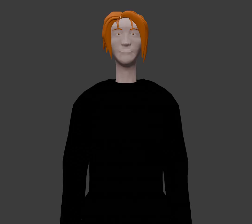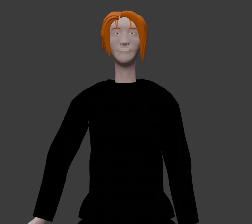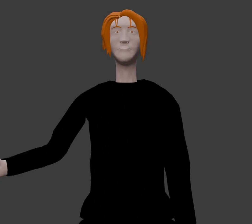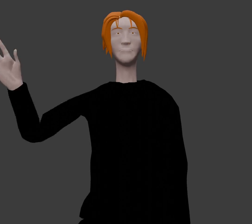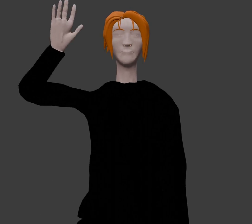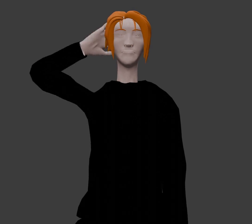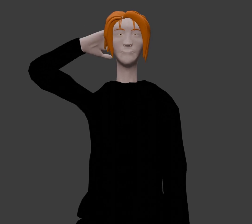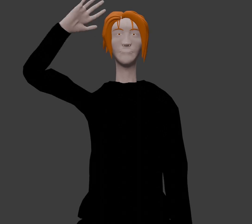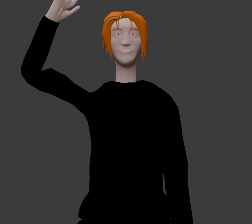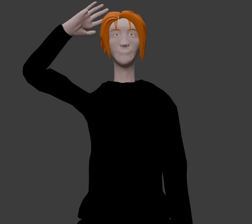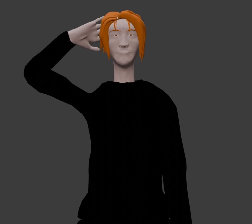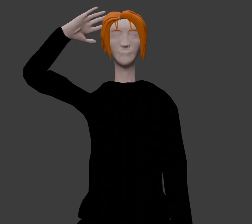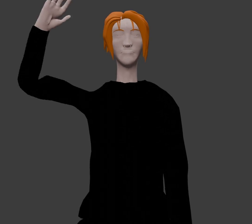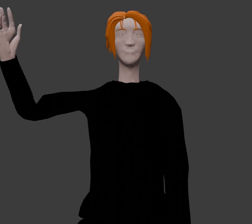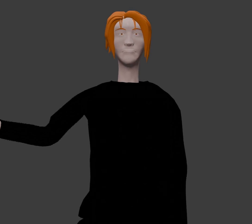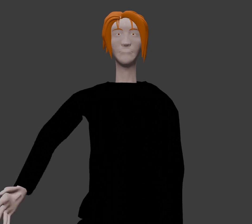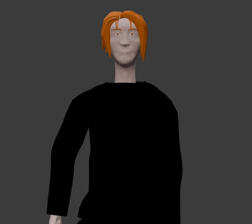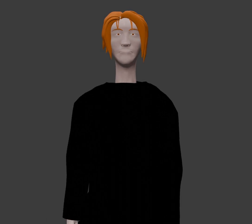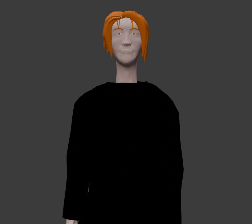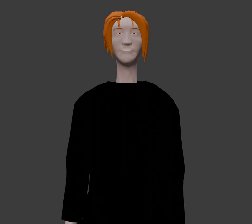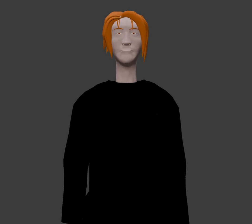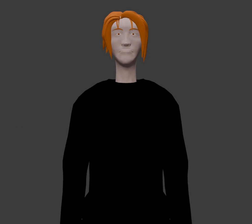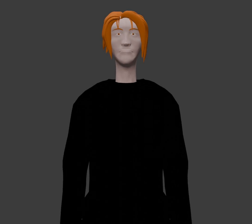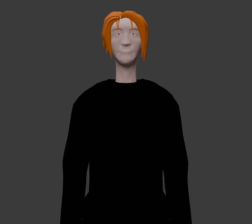Background (Behind)